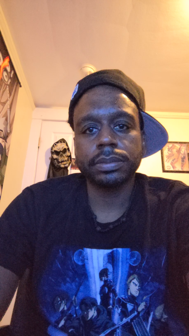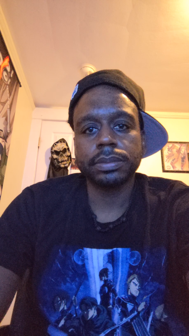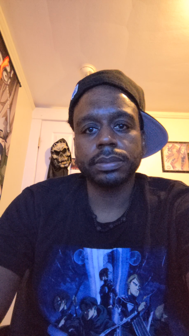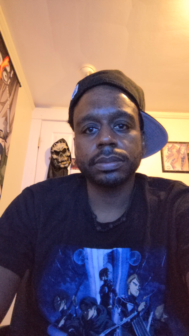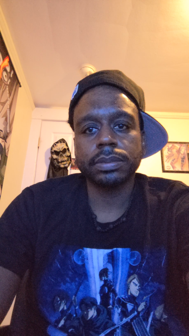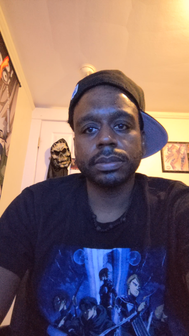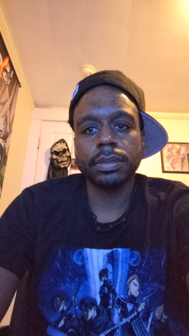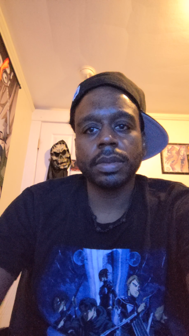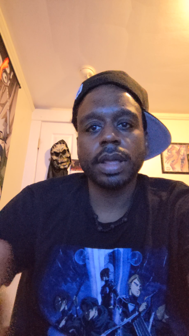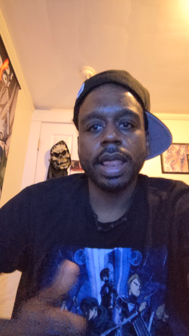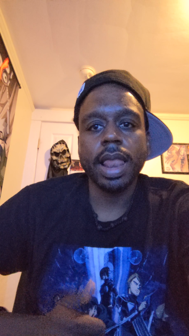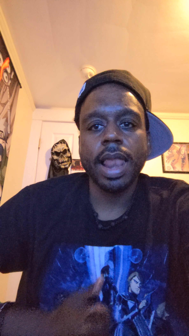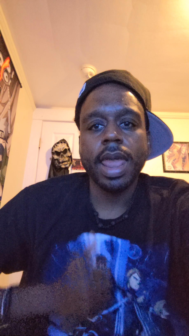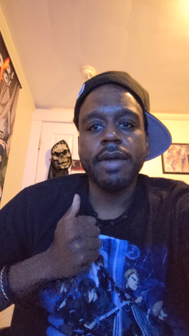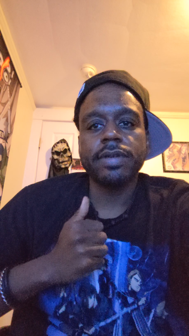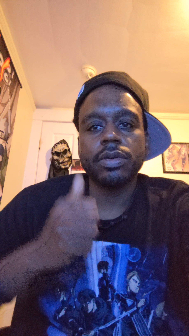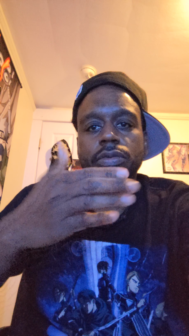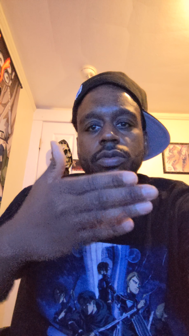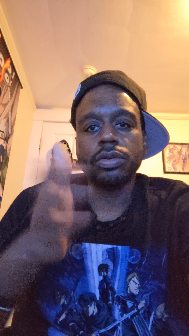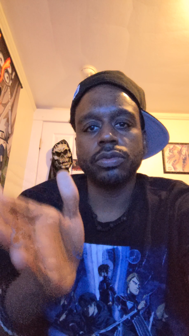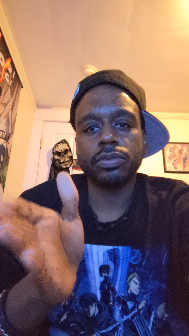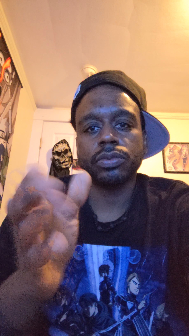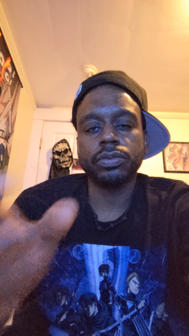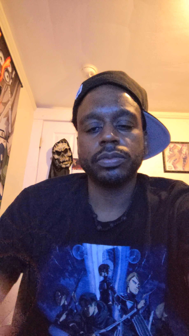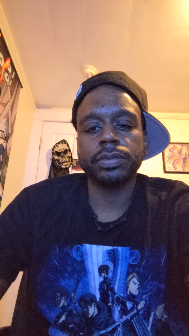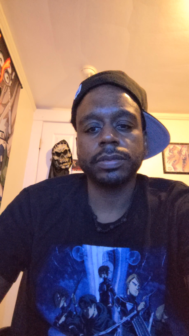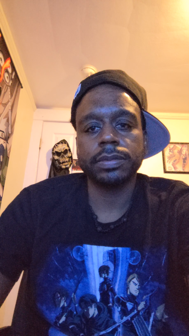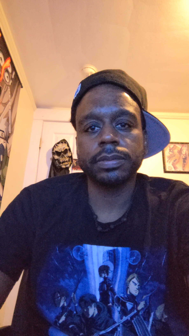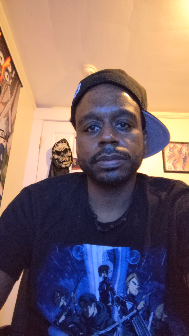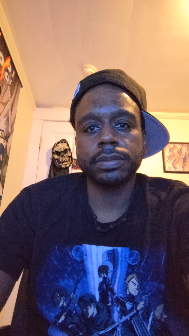living room